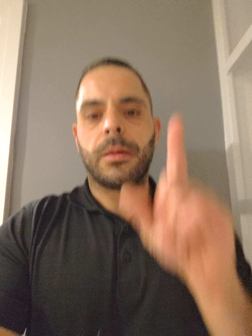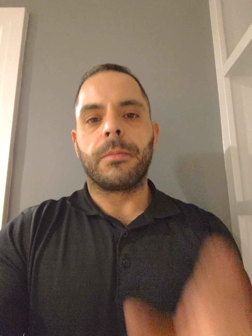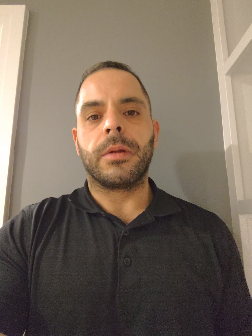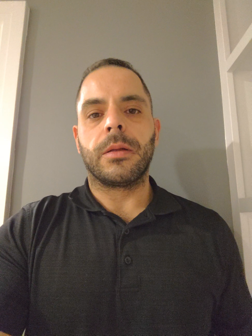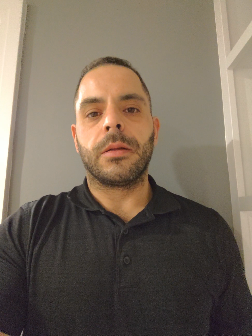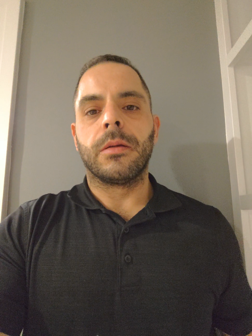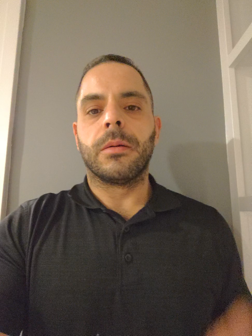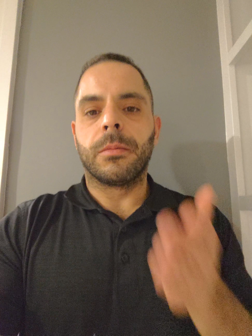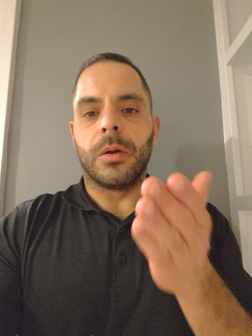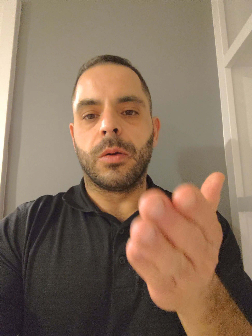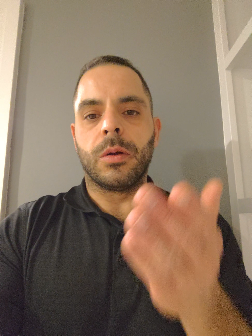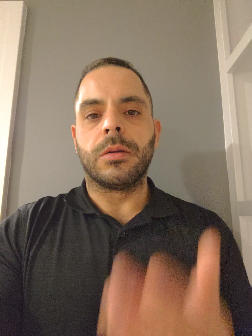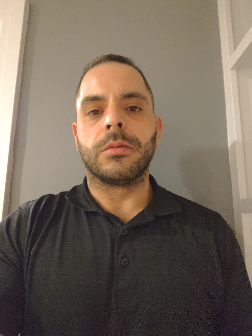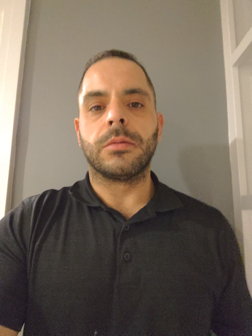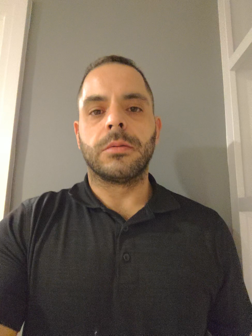boat